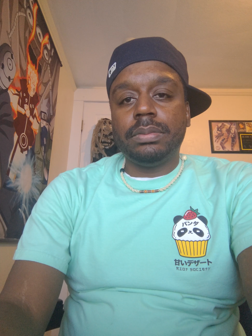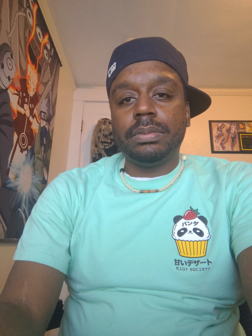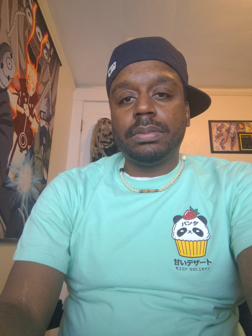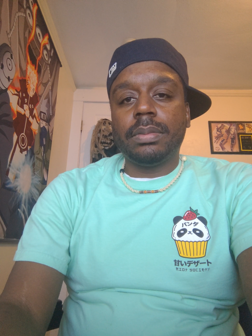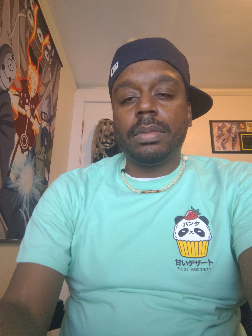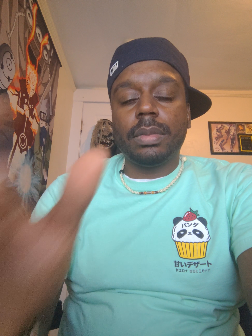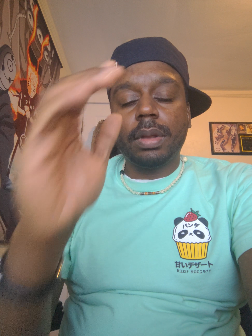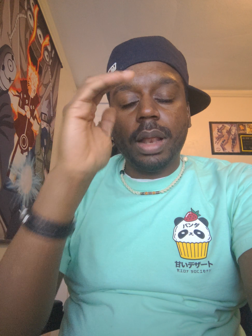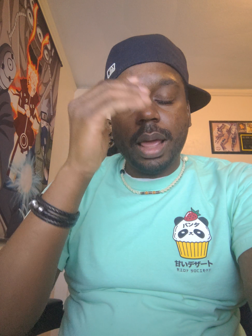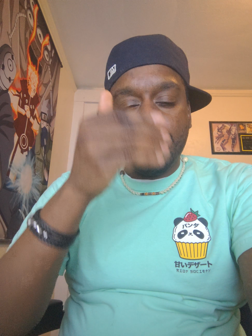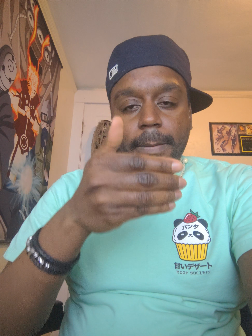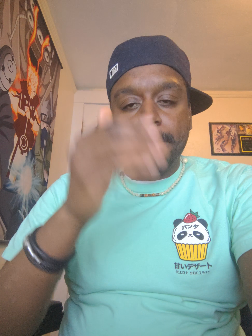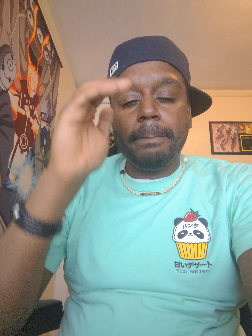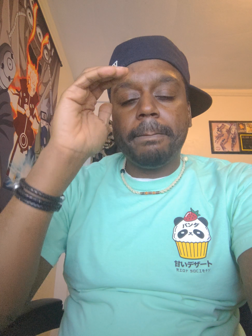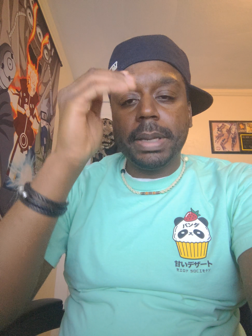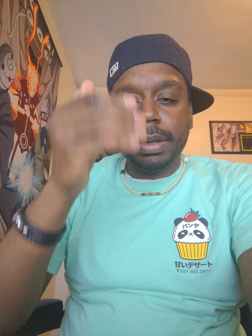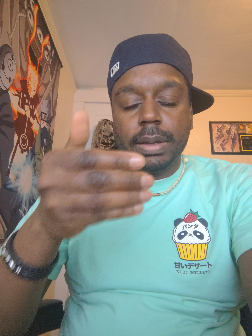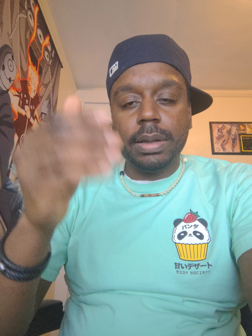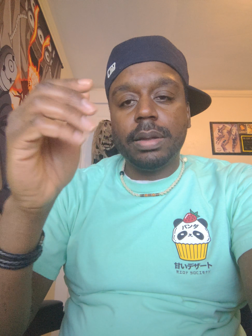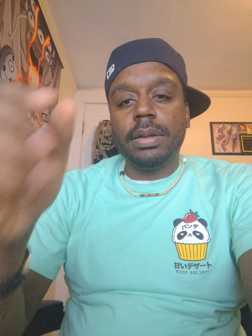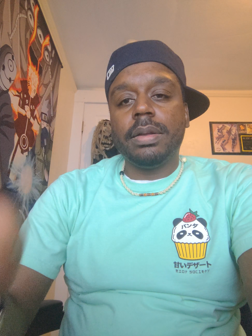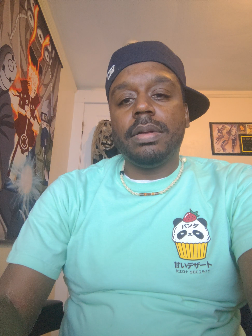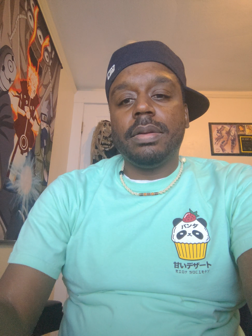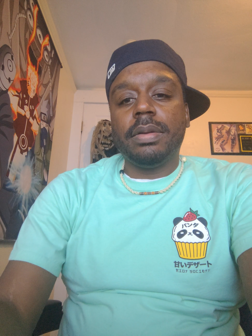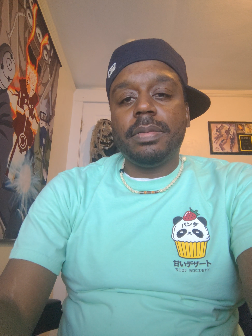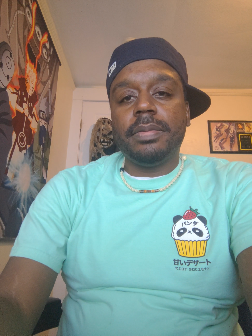sleepy